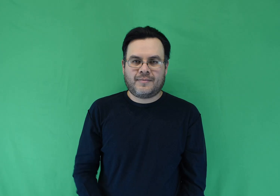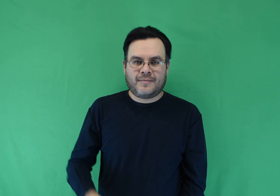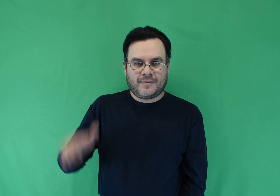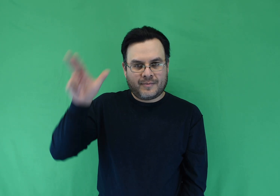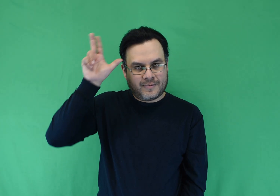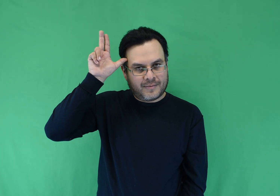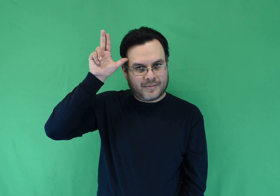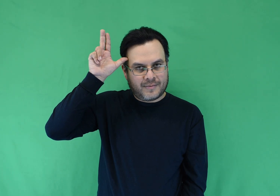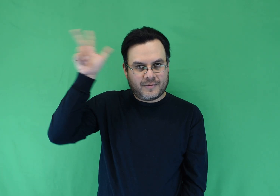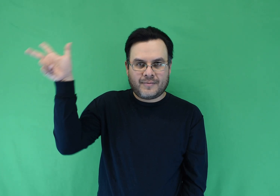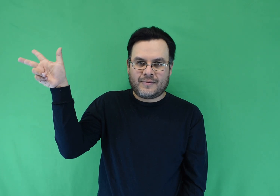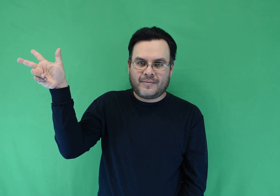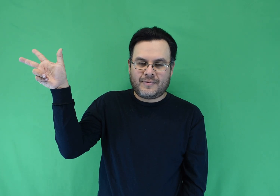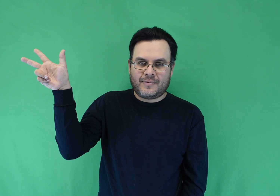hola